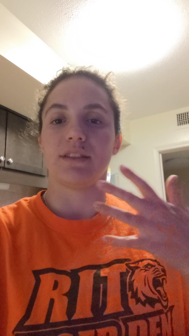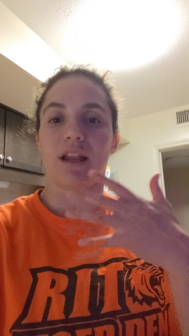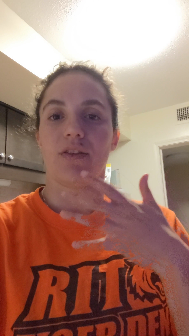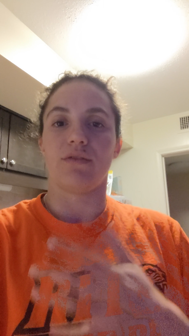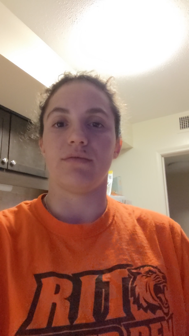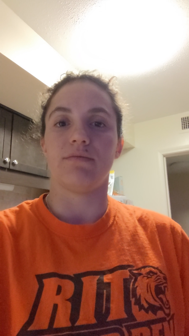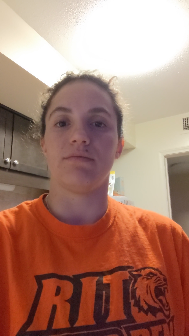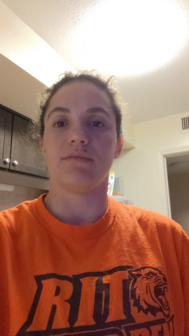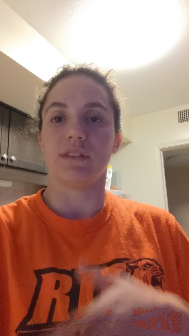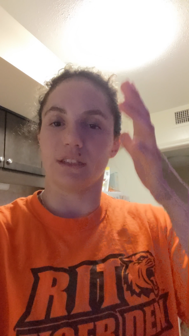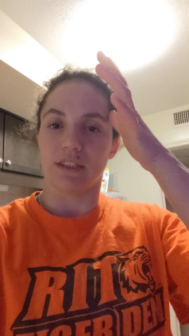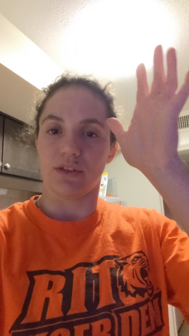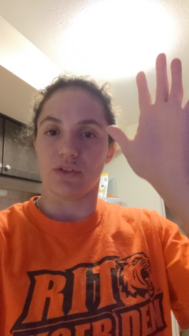deer